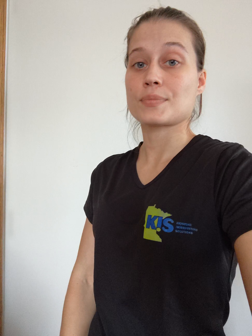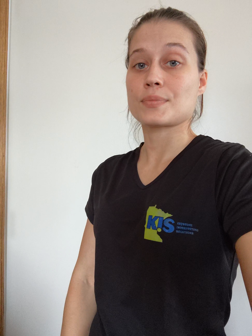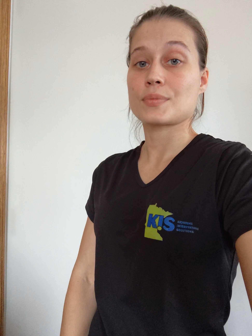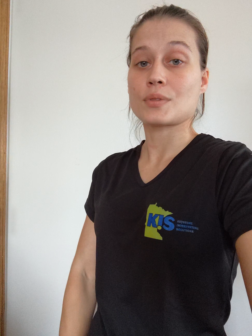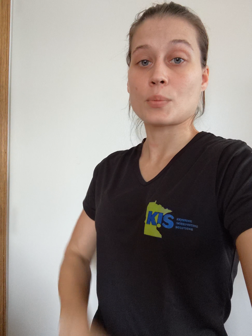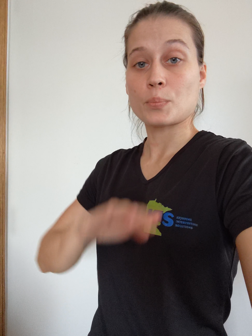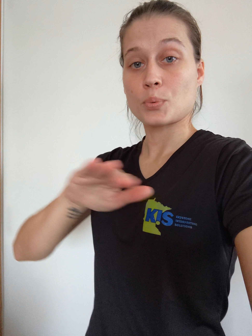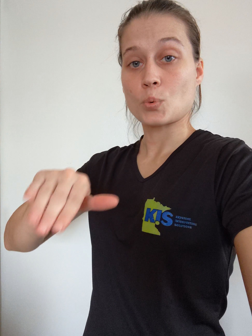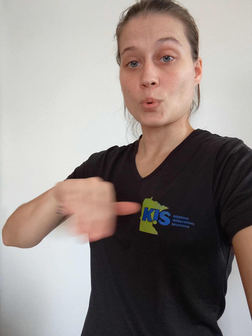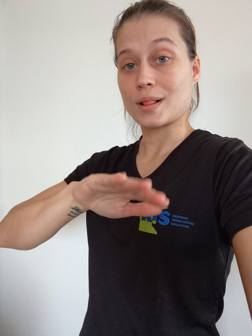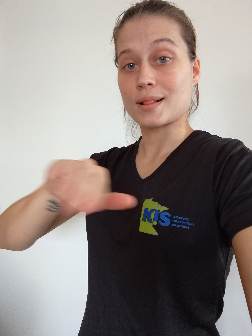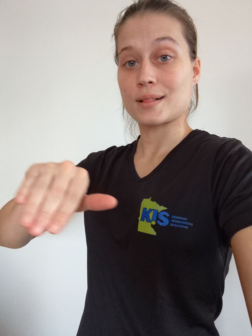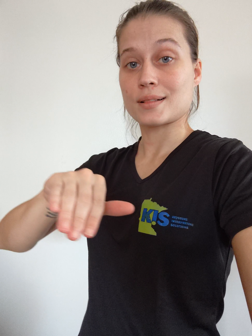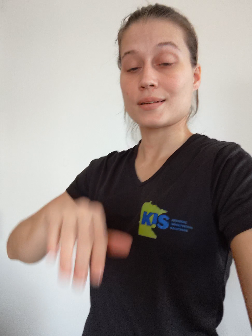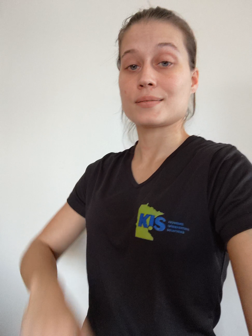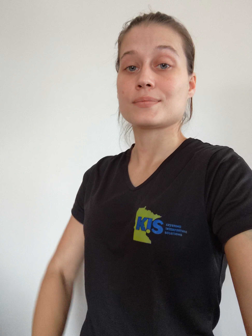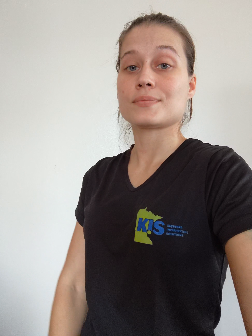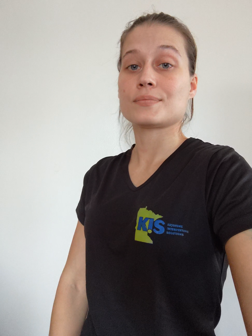pool